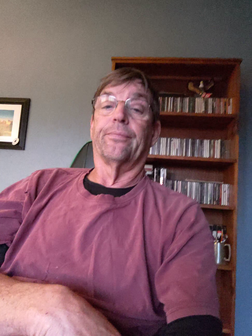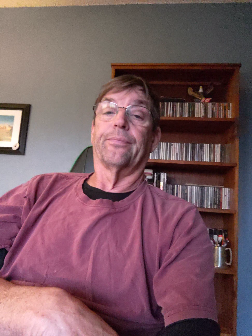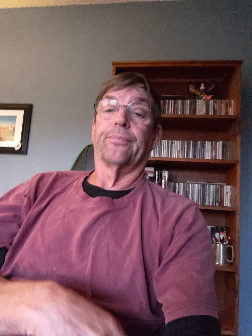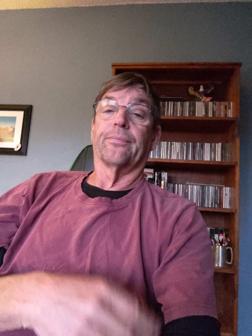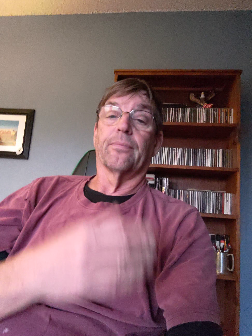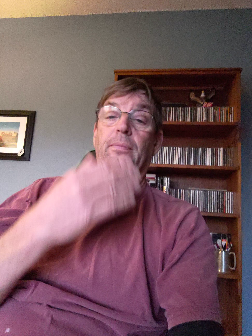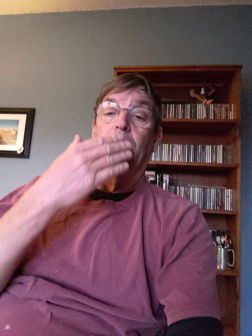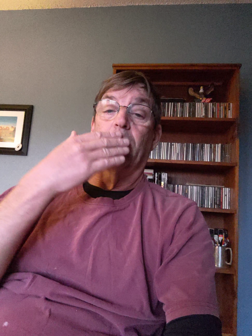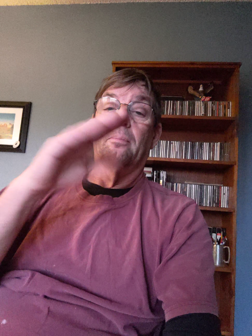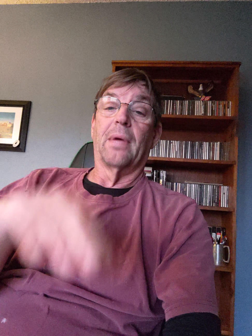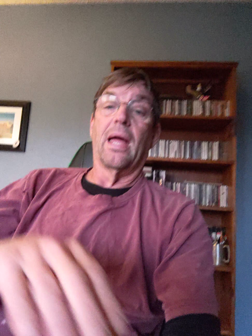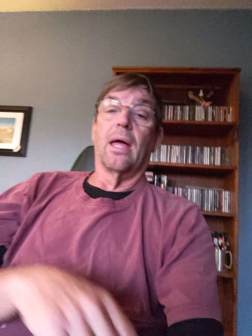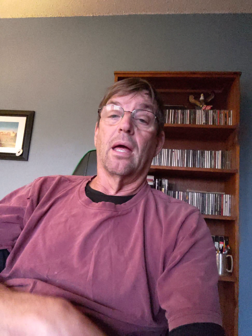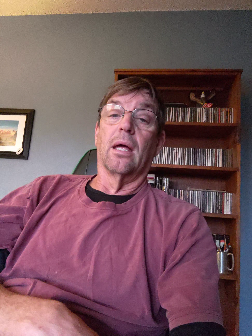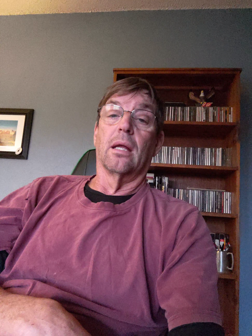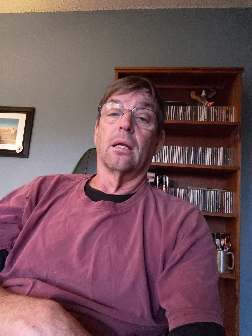bad